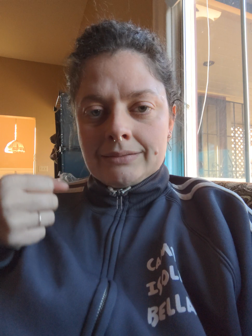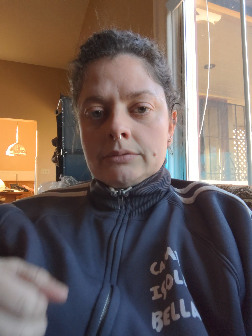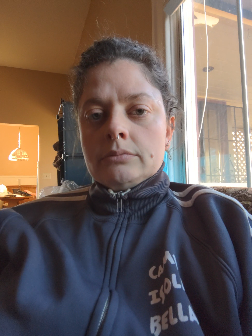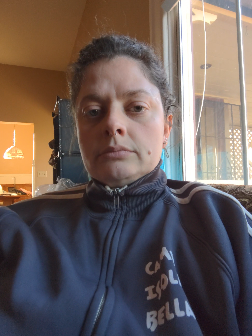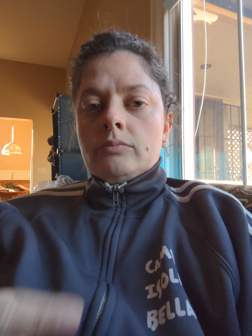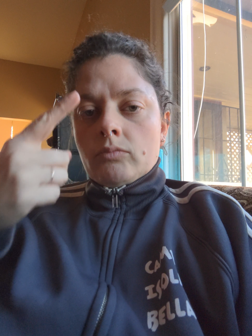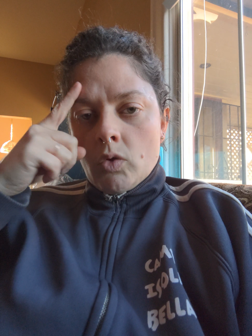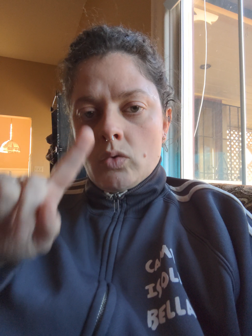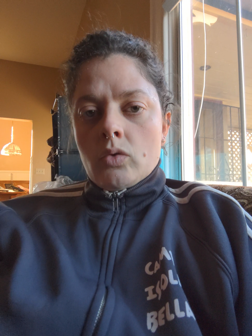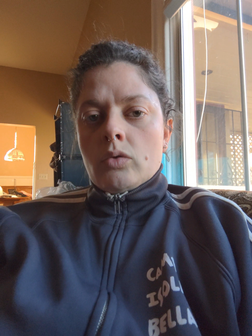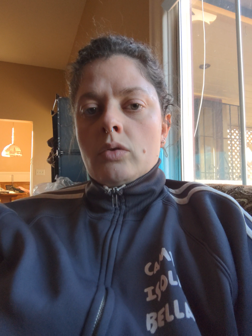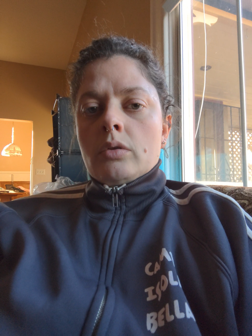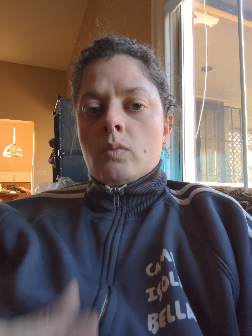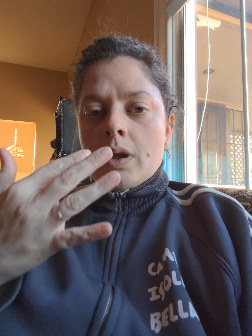for